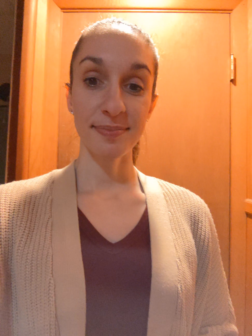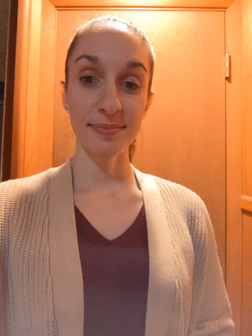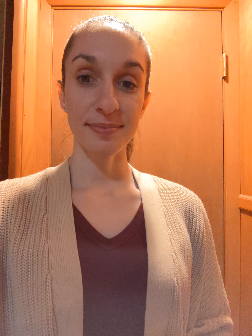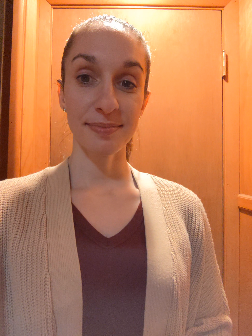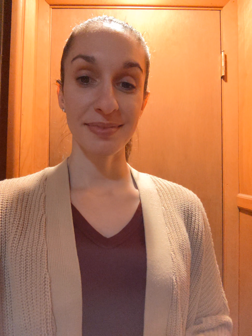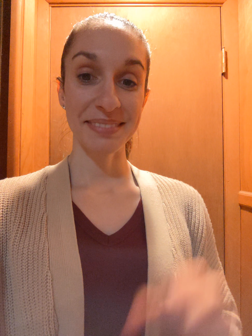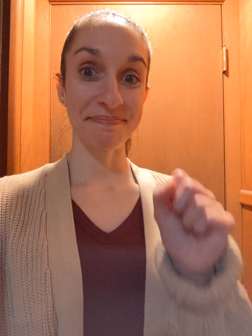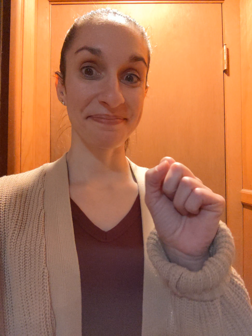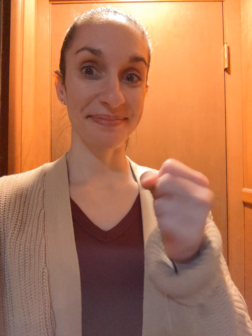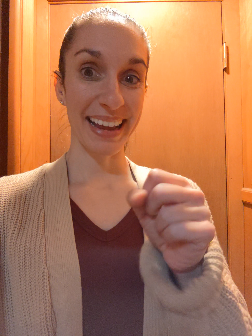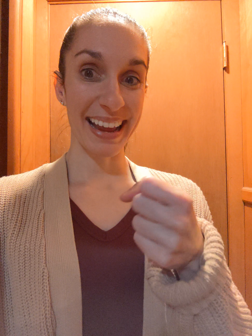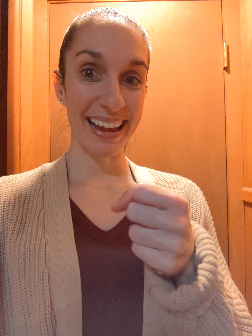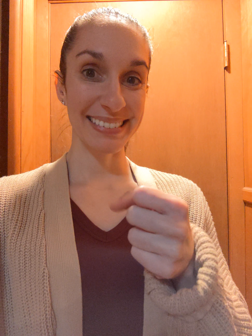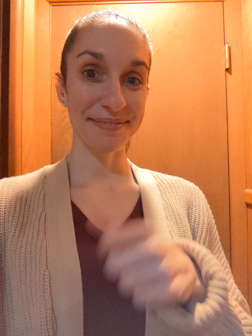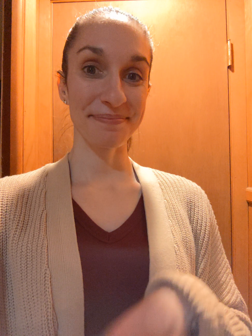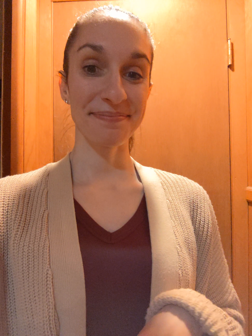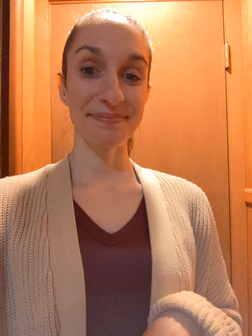make